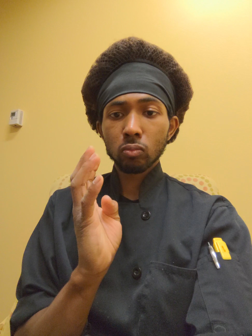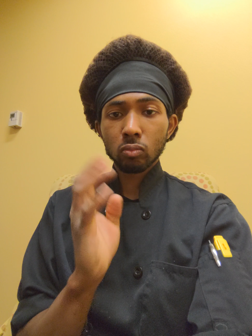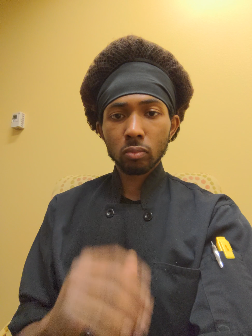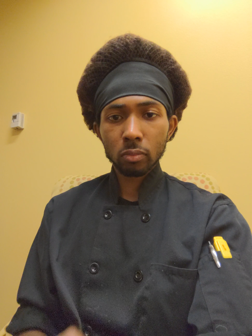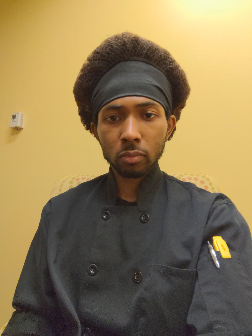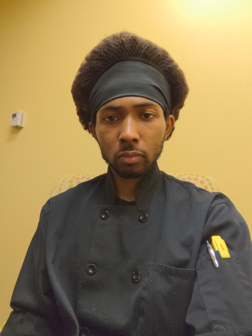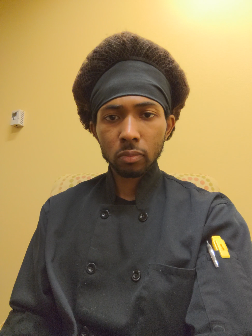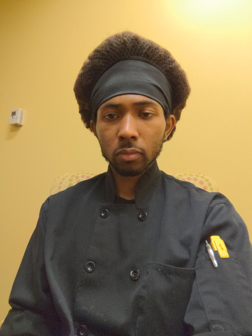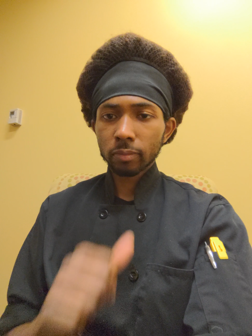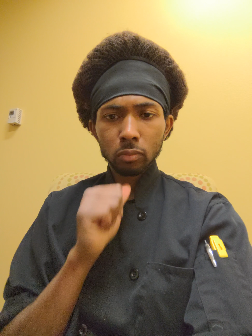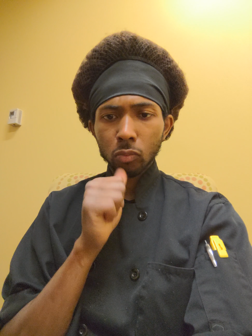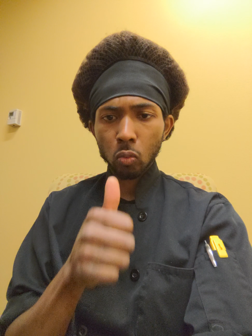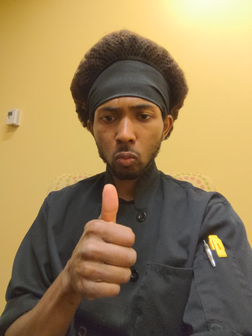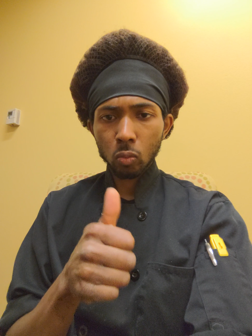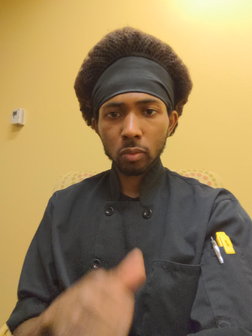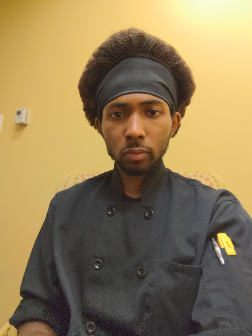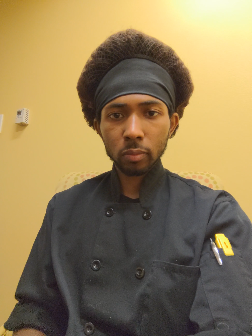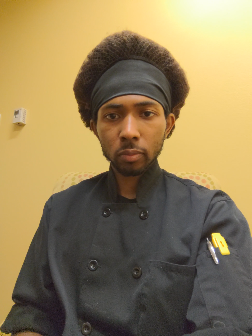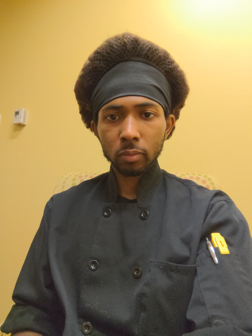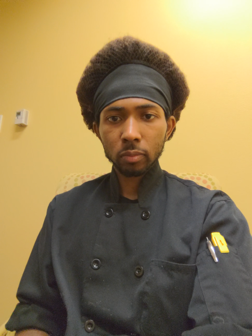don't